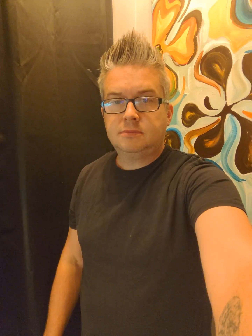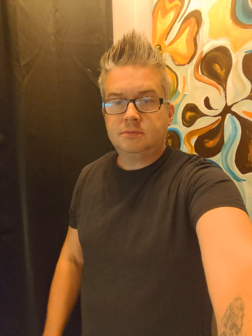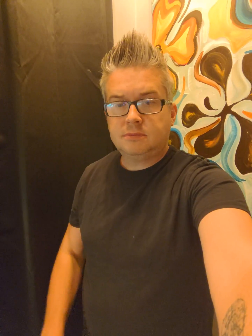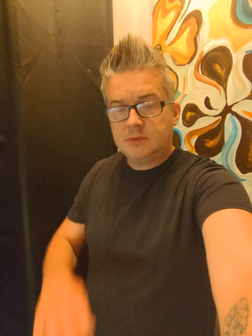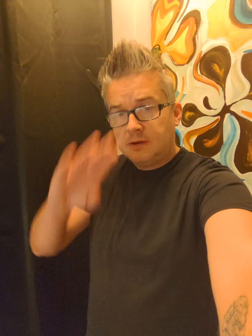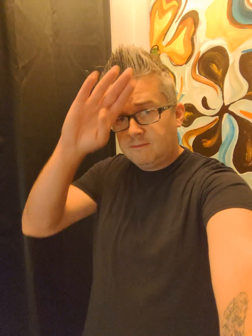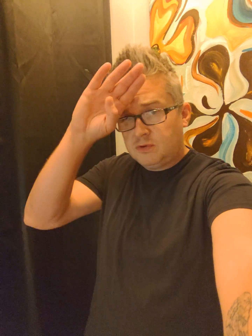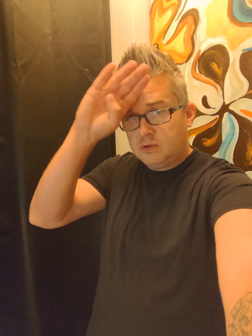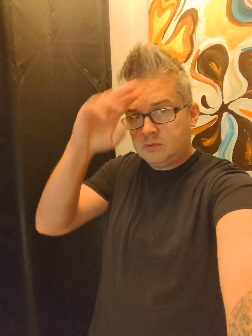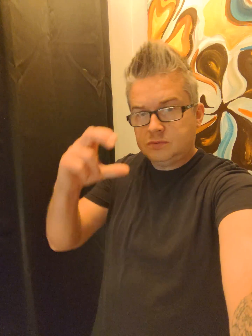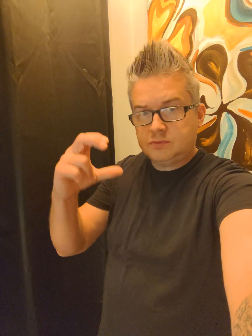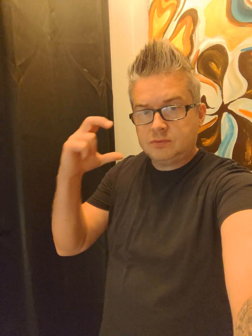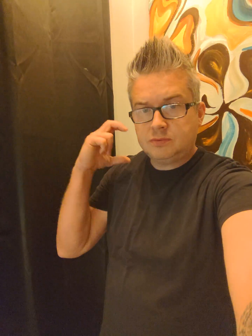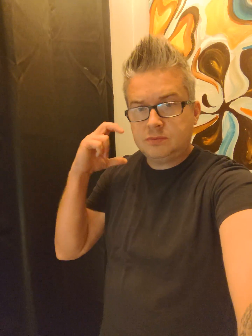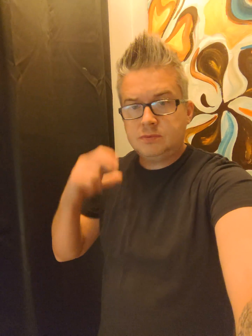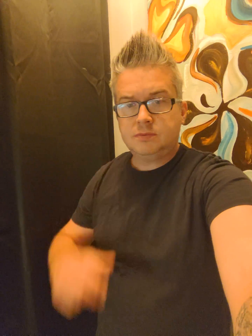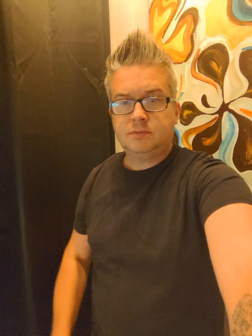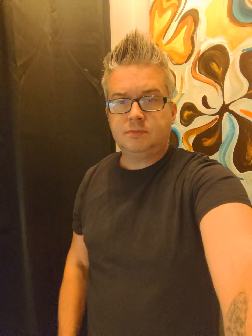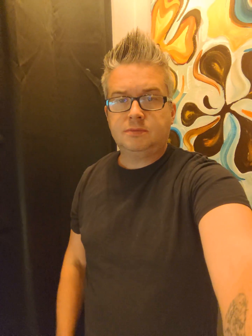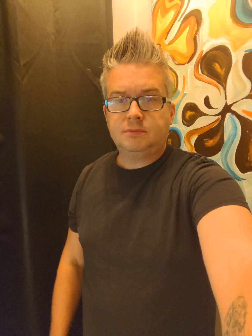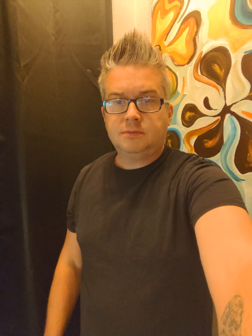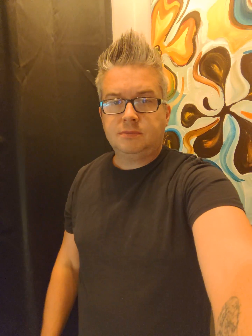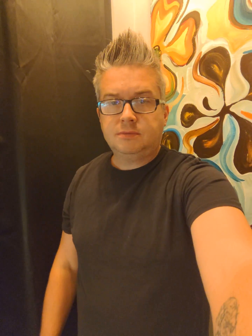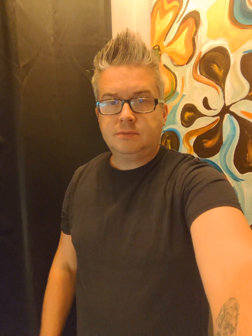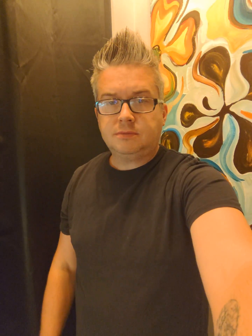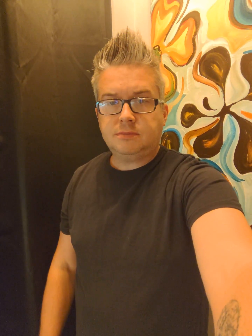fire truck